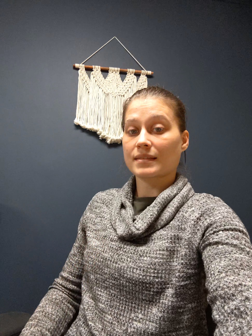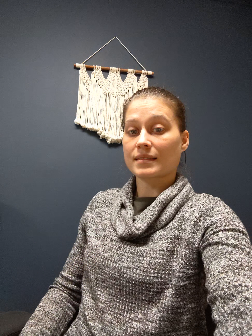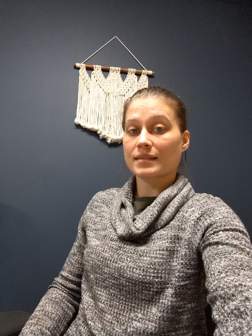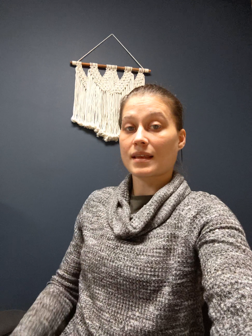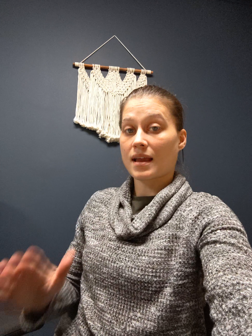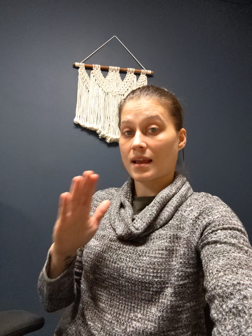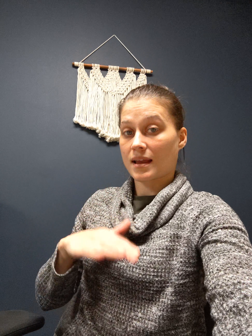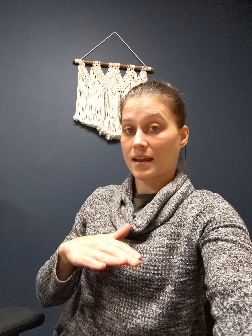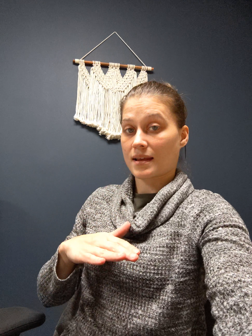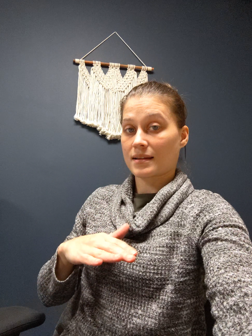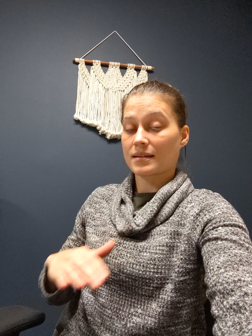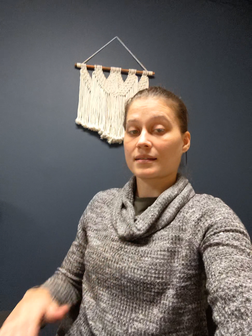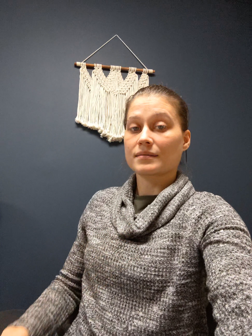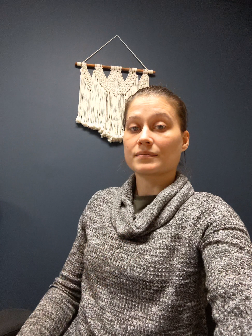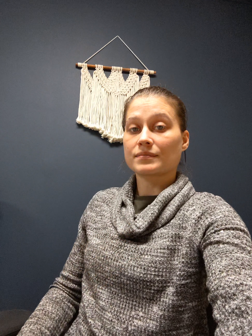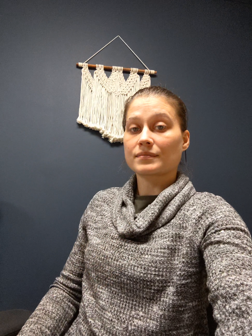on